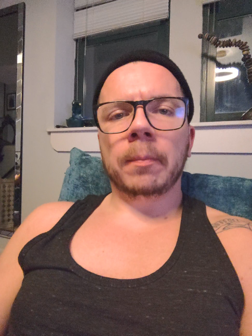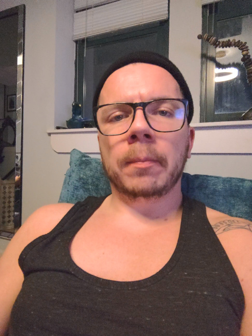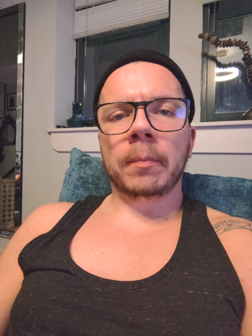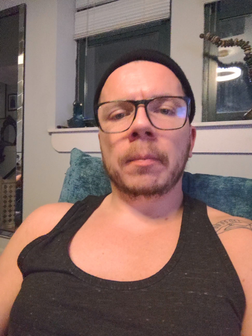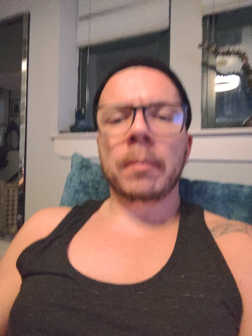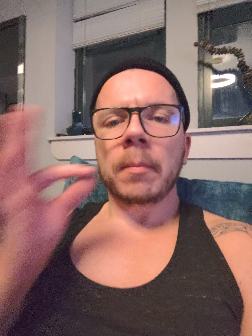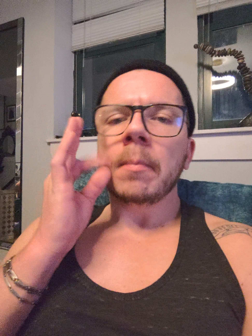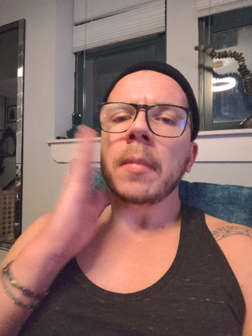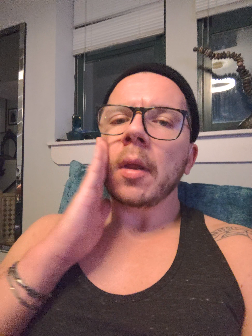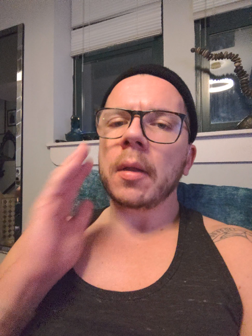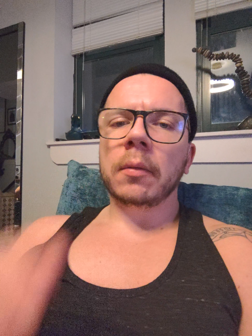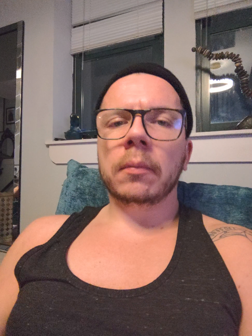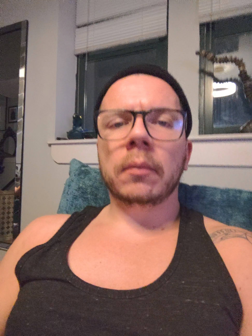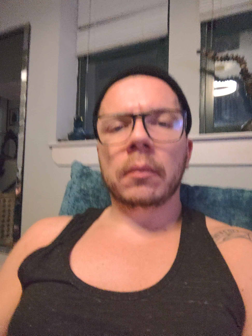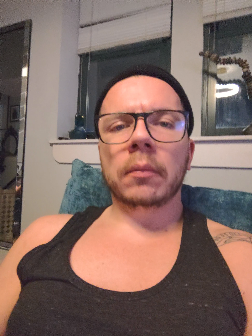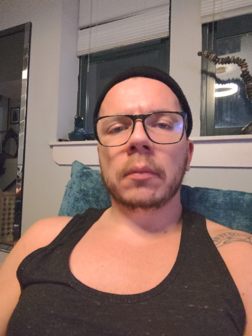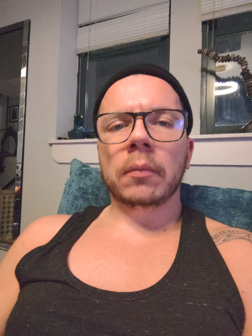bee